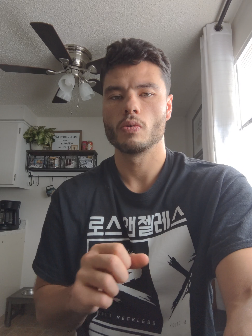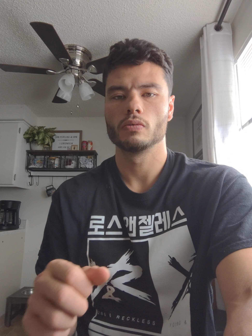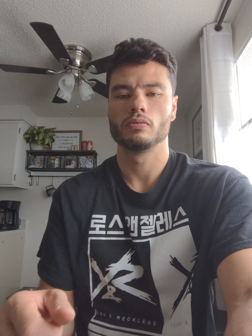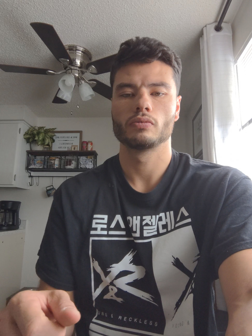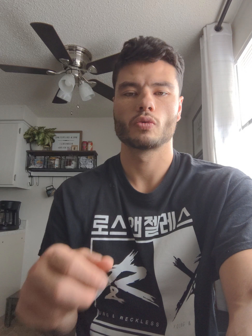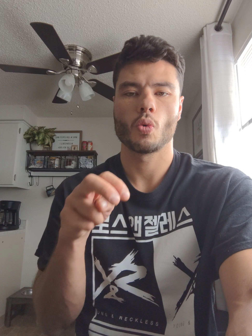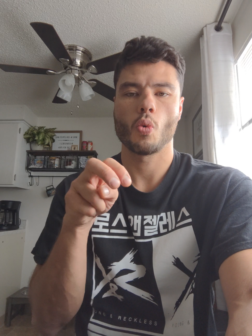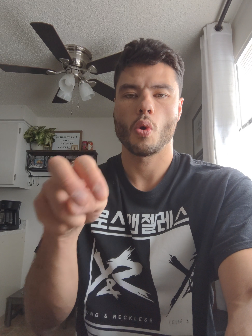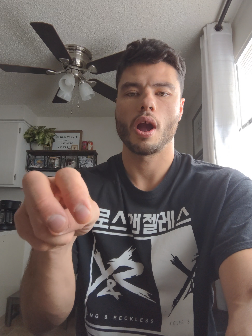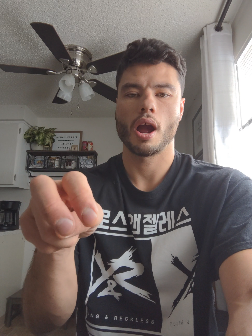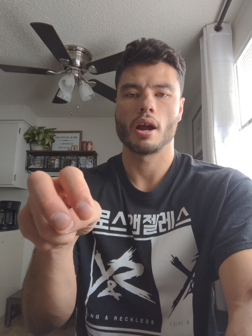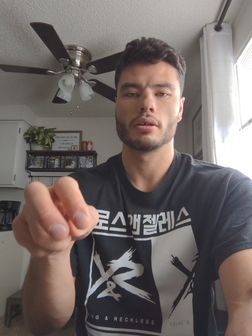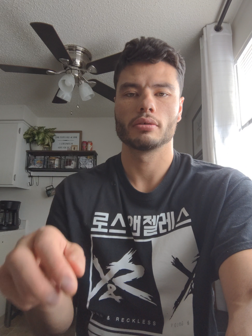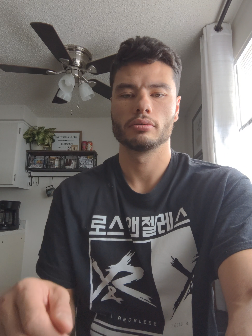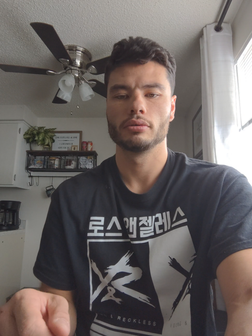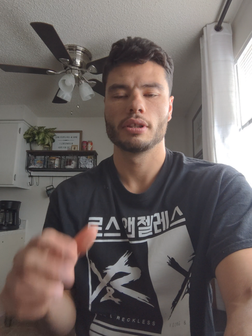ride